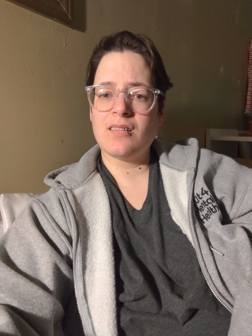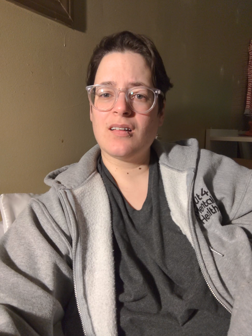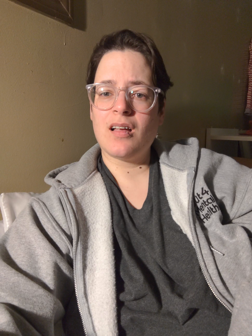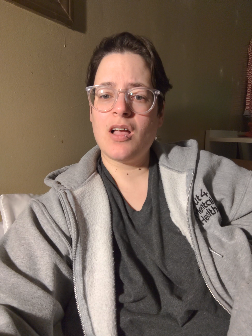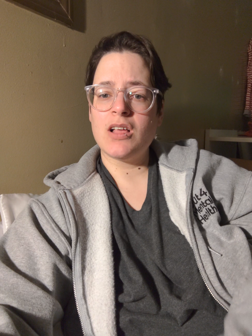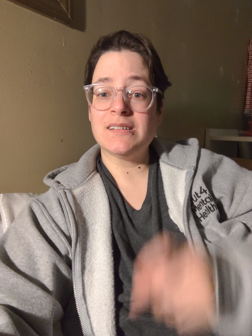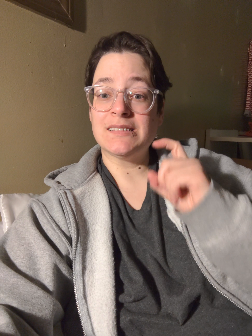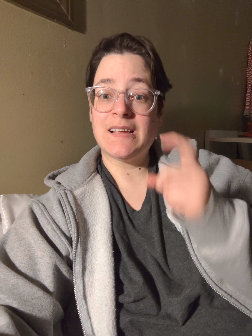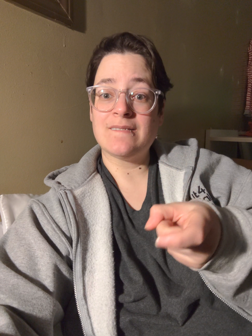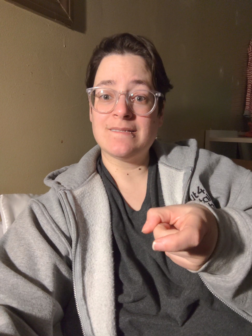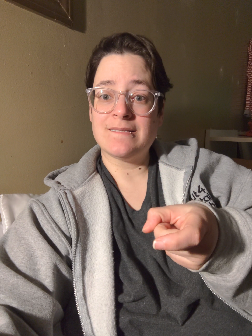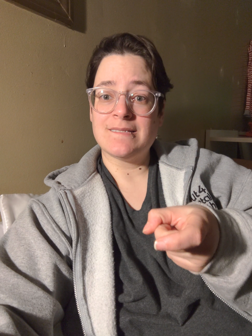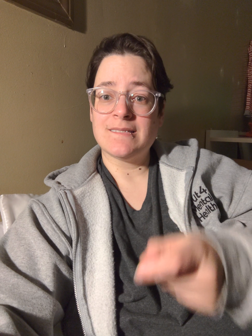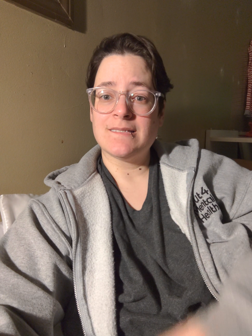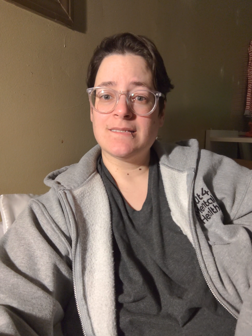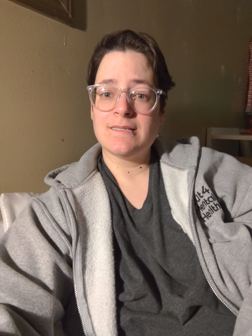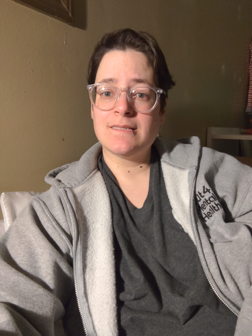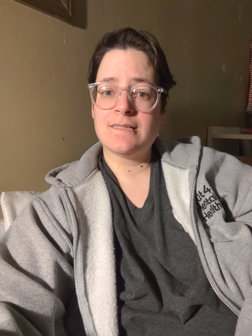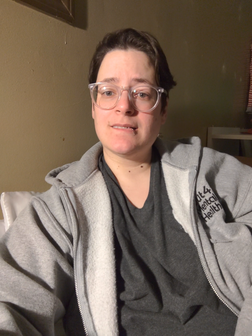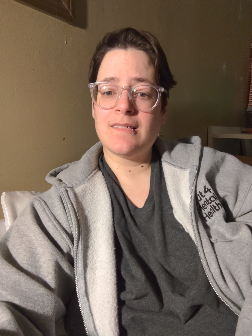gift